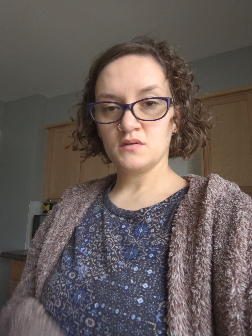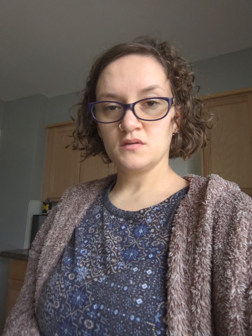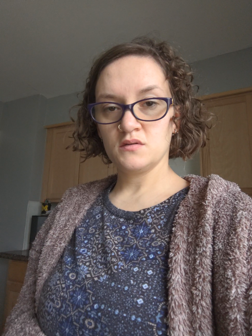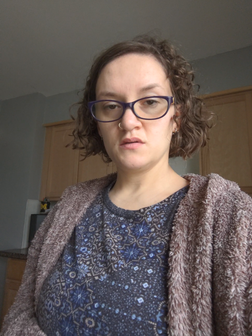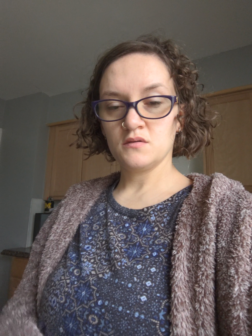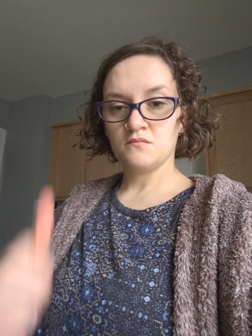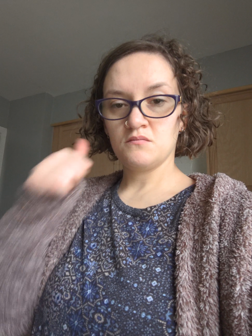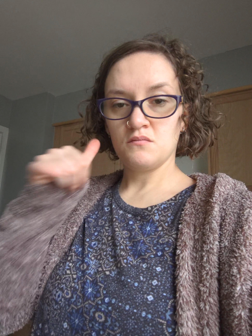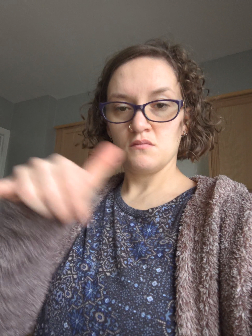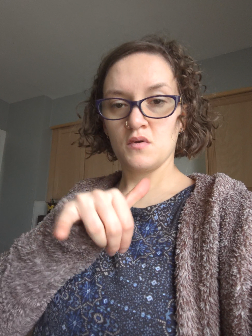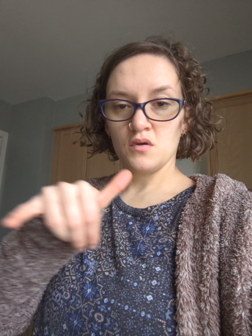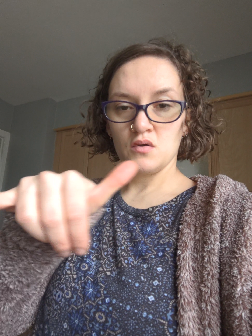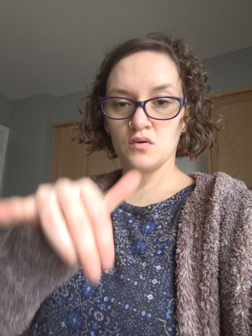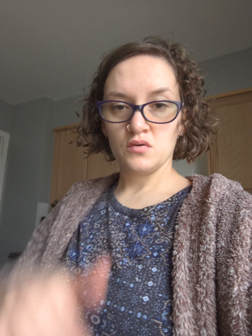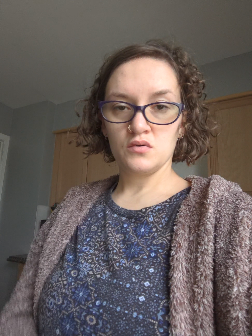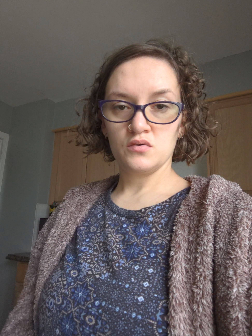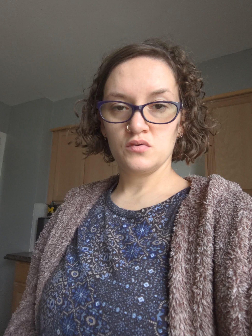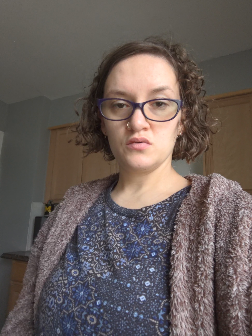backyard